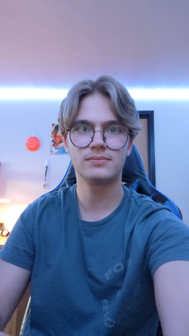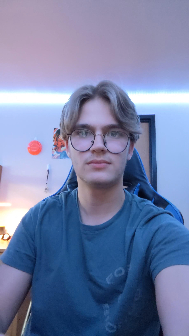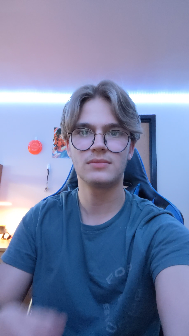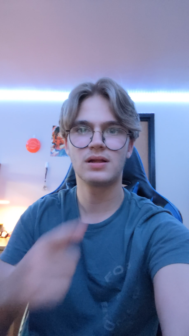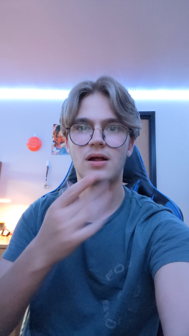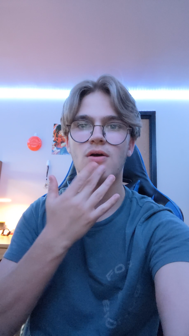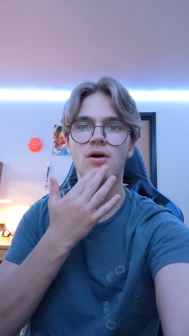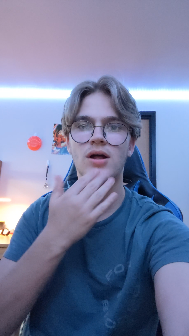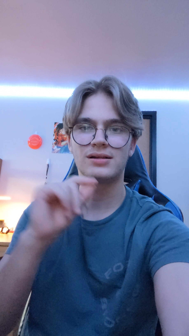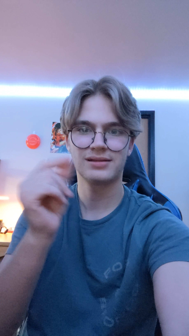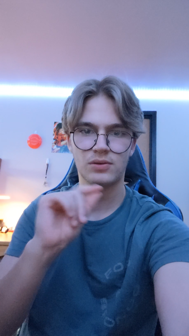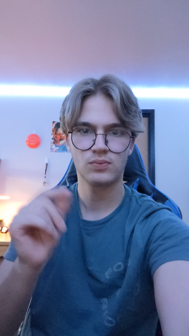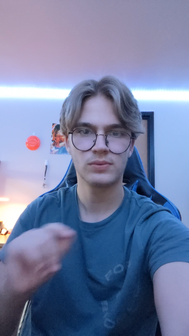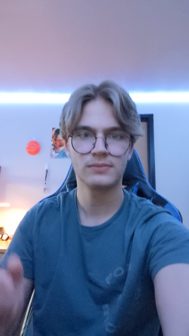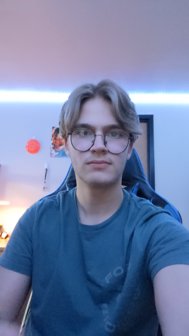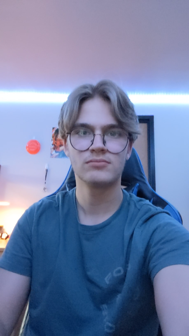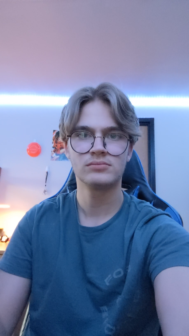crayon